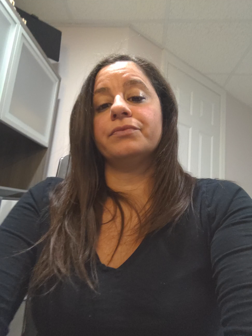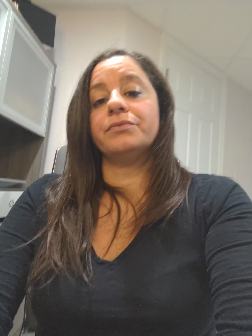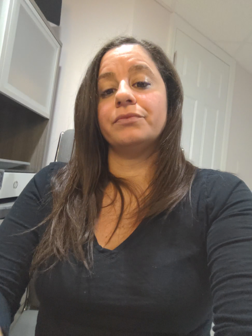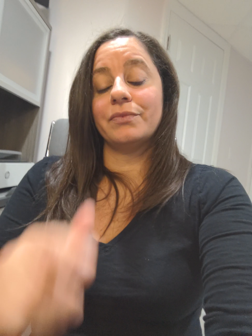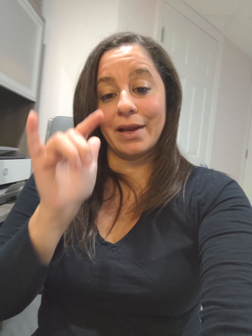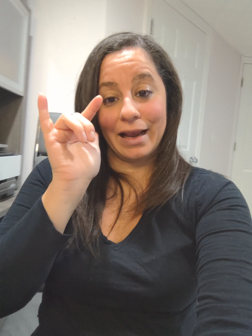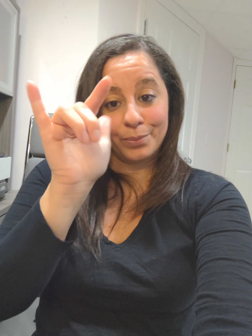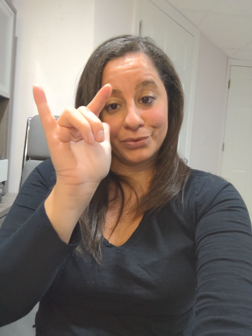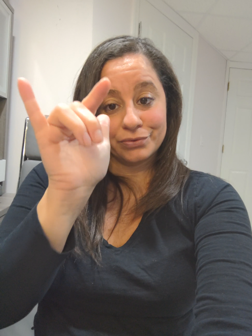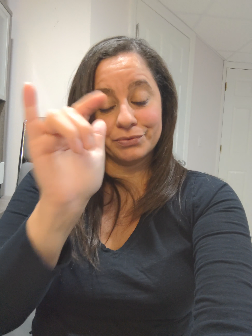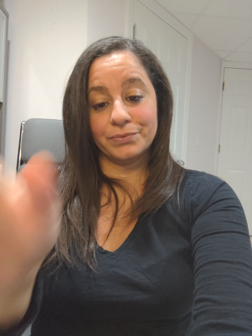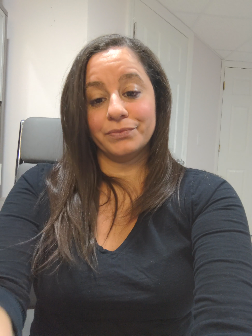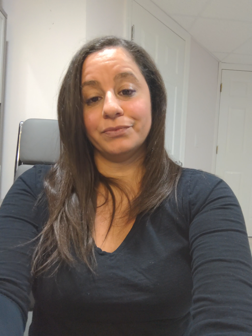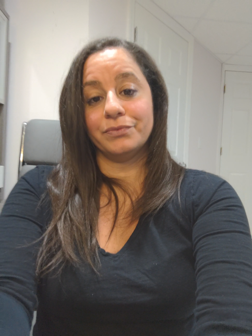airplane